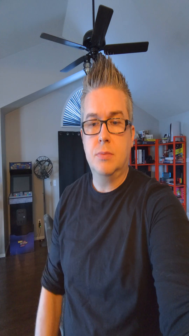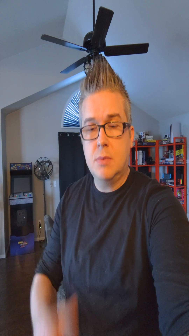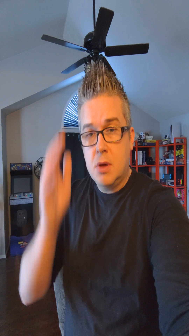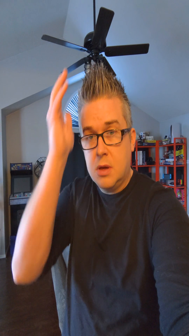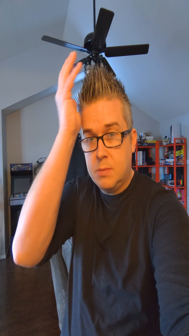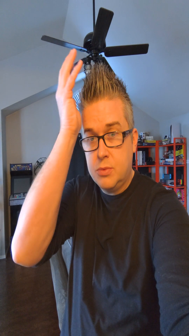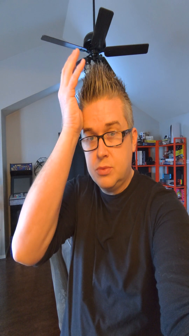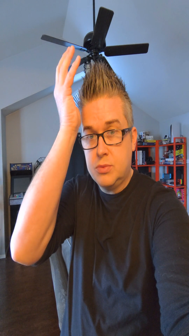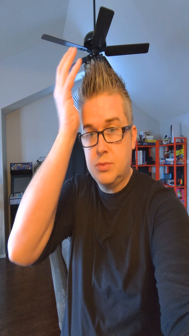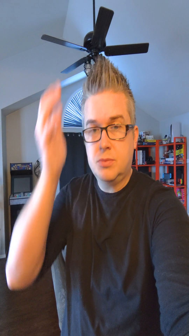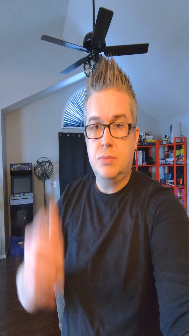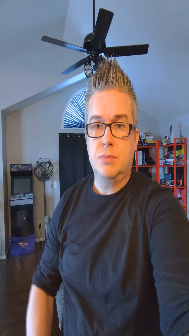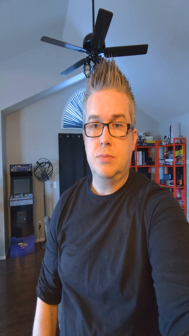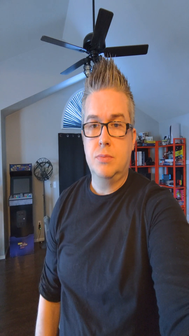garbage